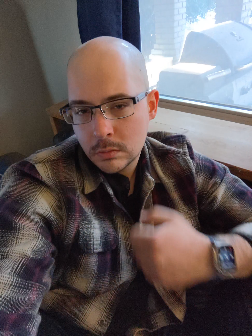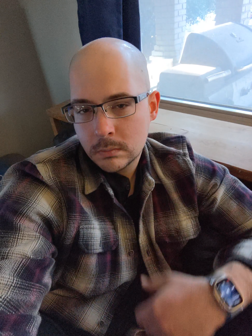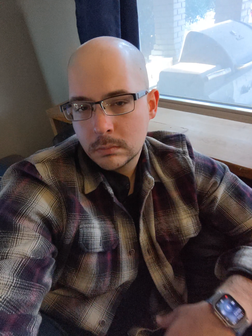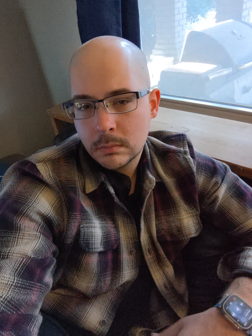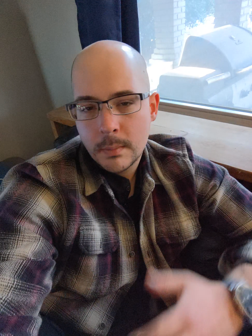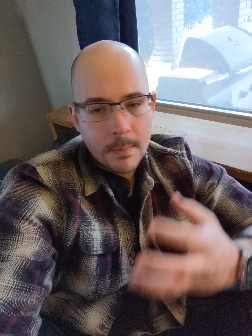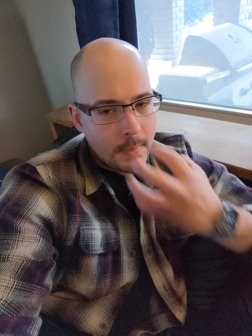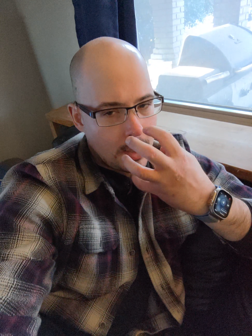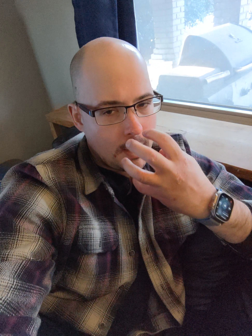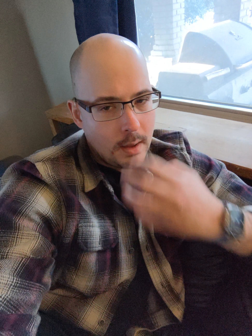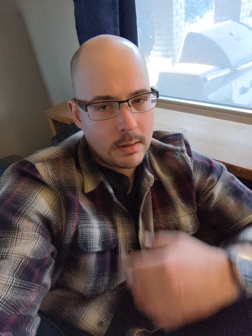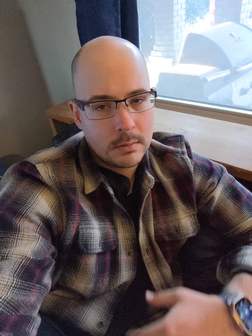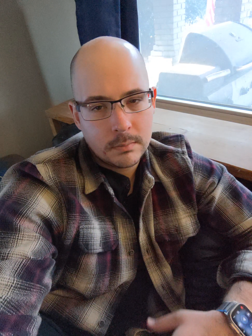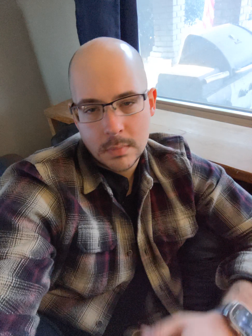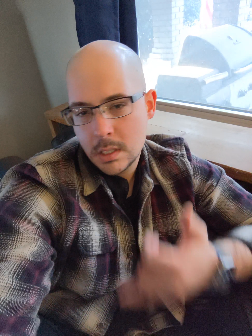mad